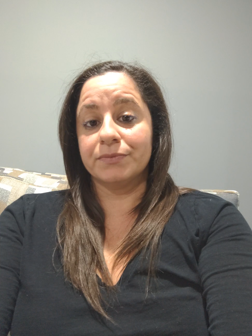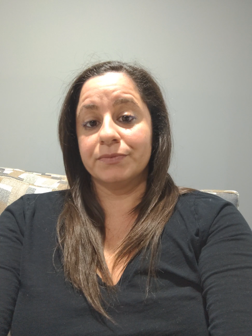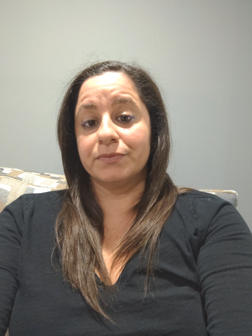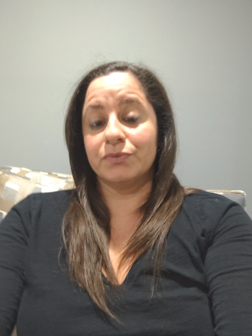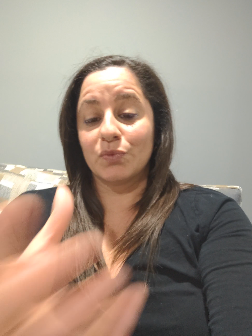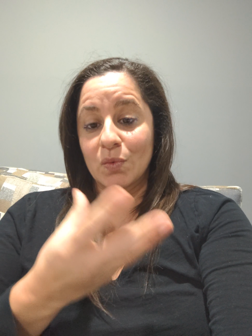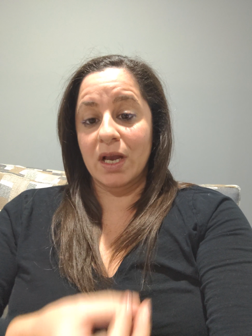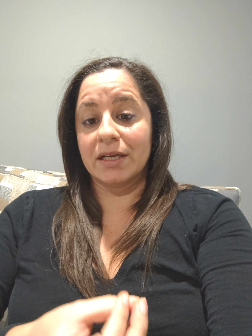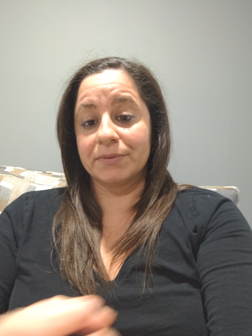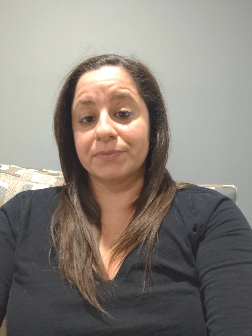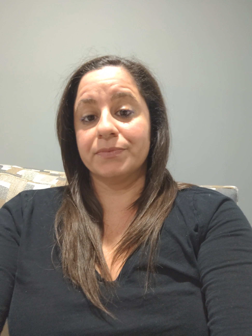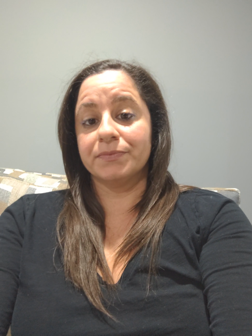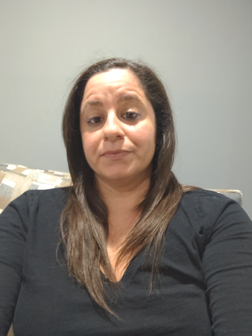wet